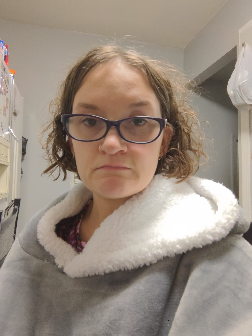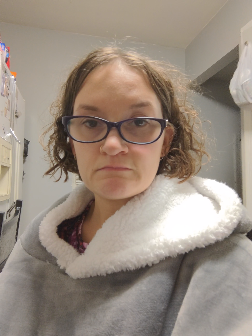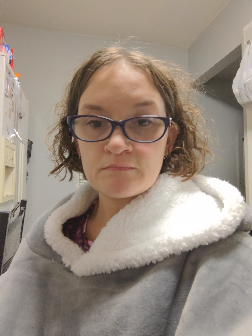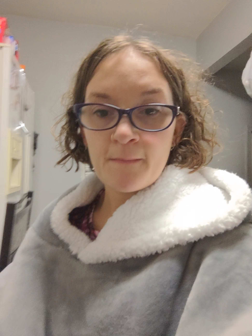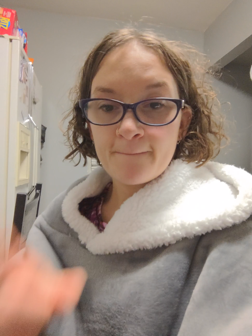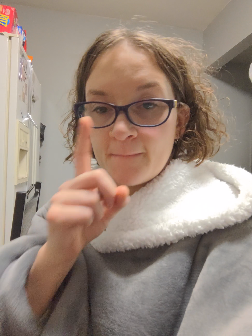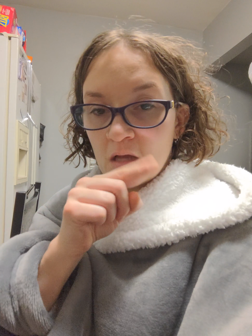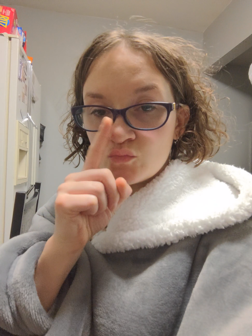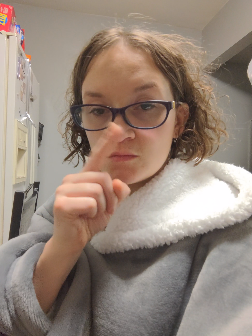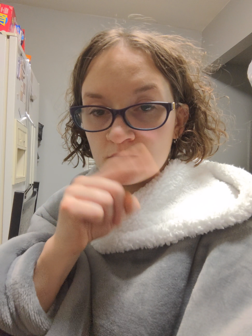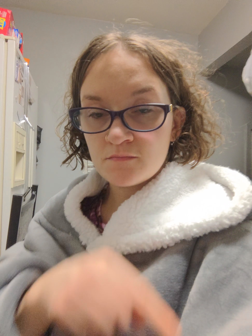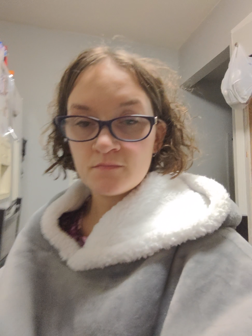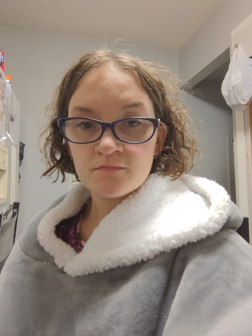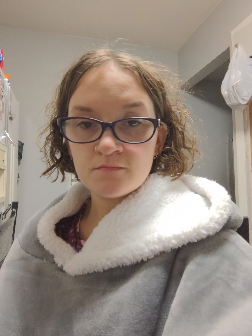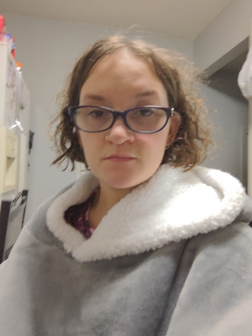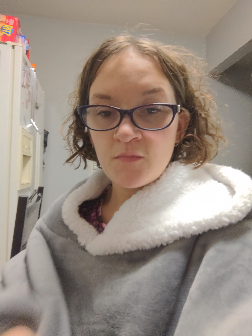mouse